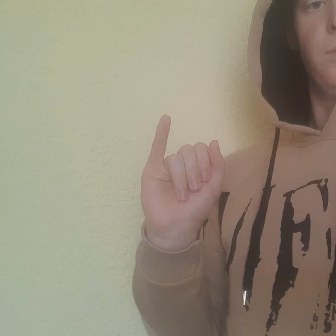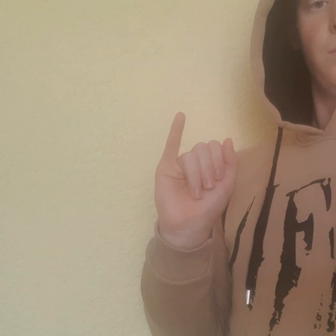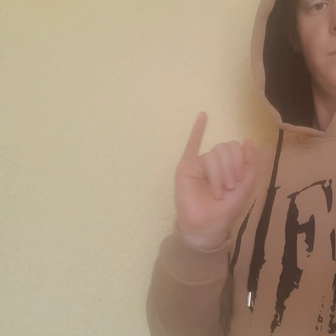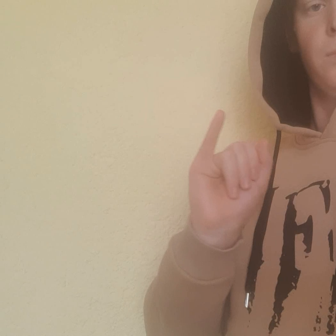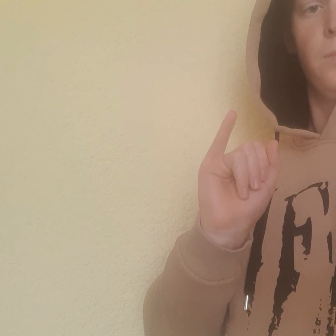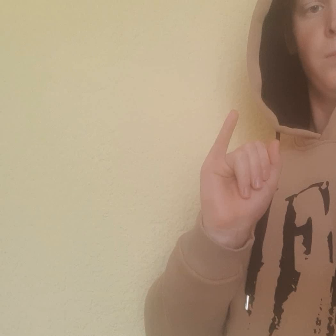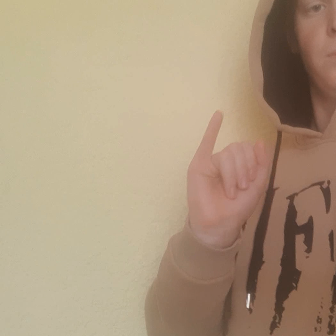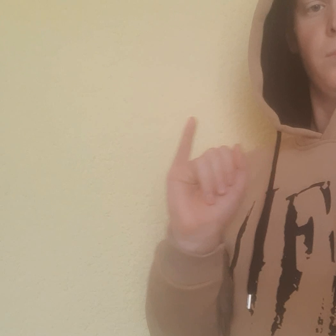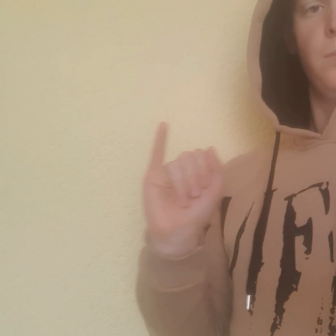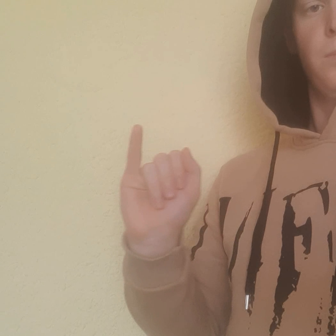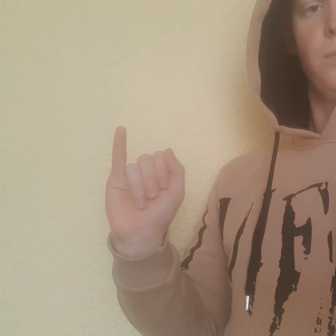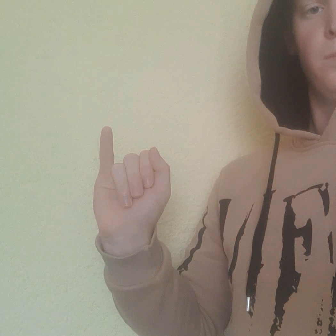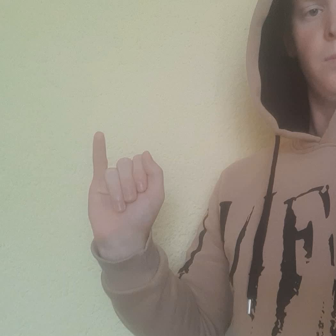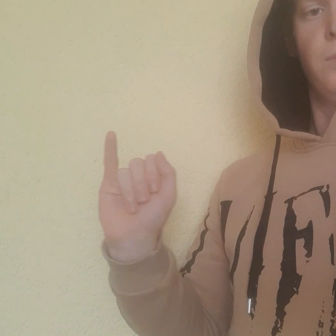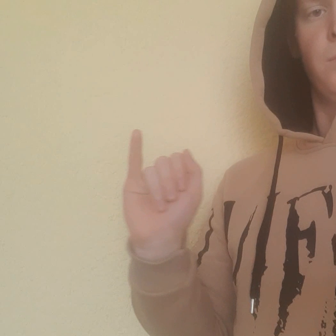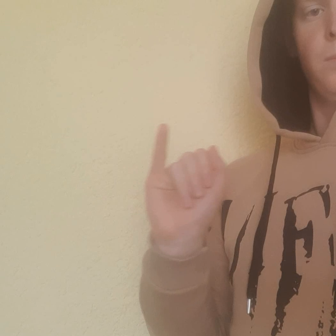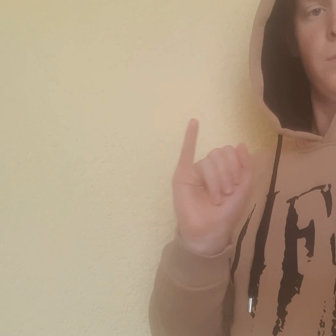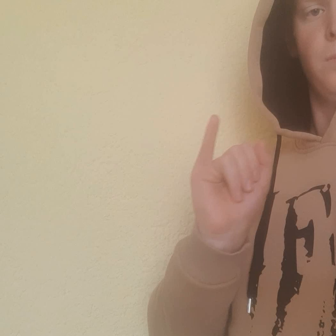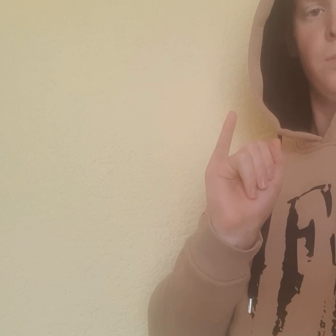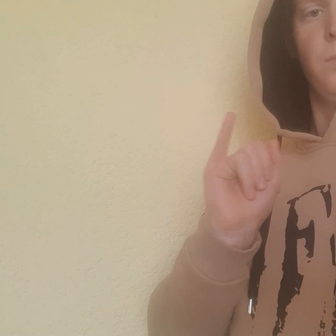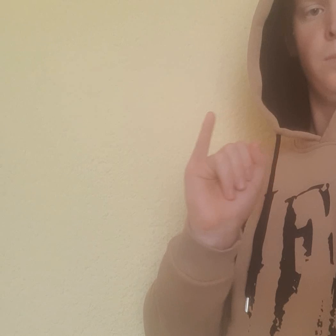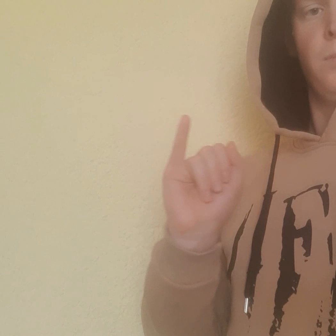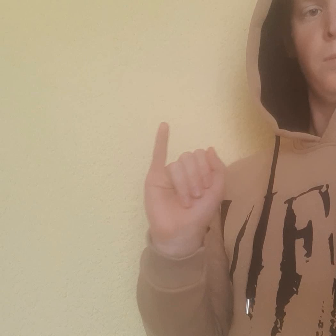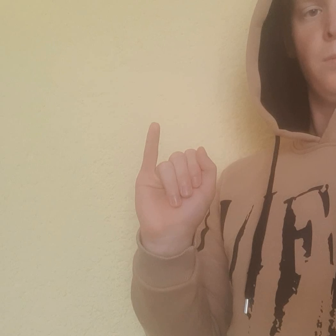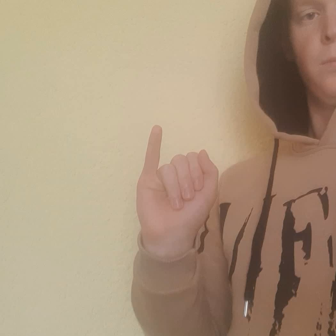Ї